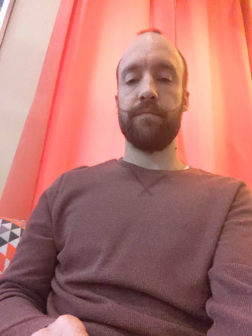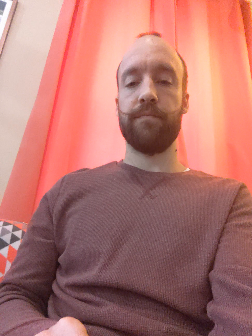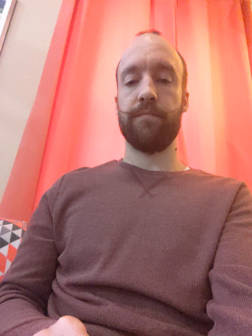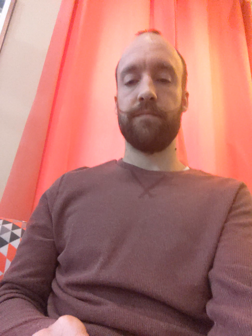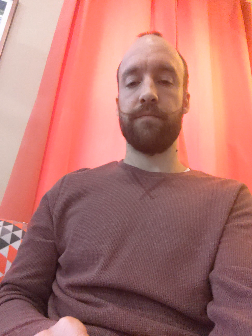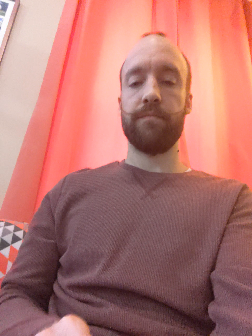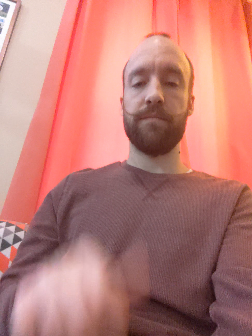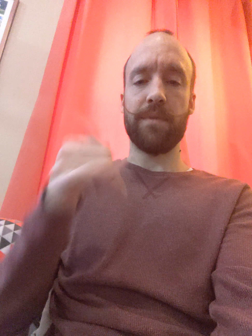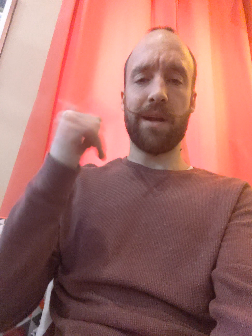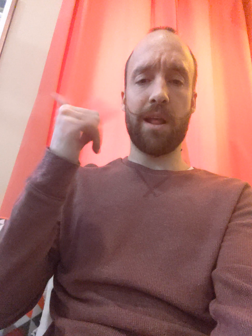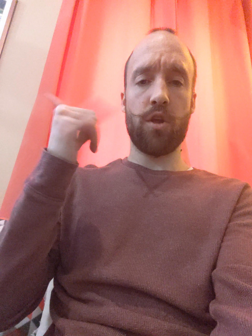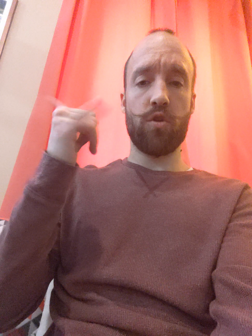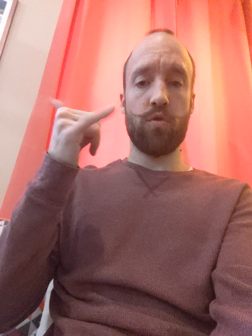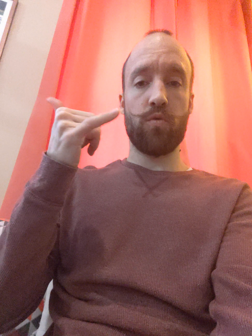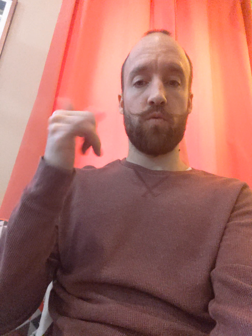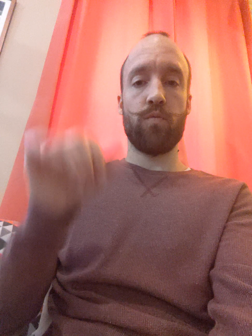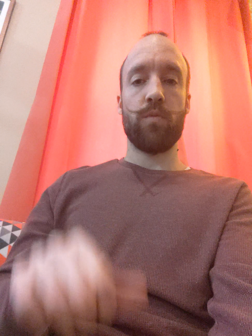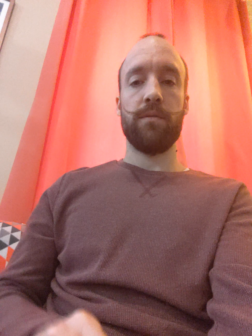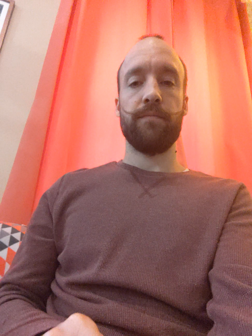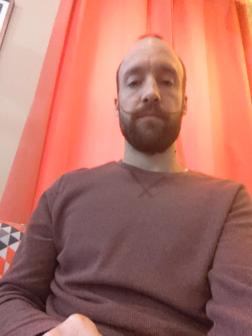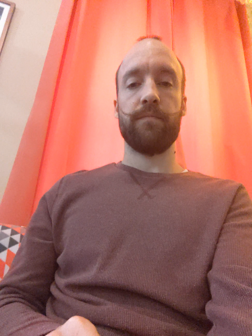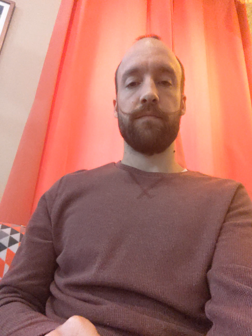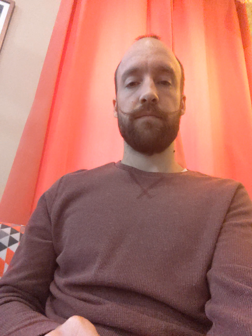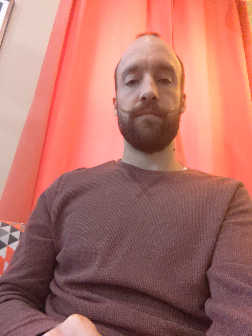yellow